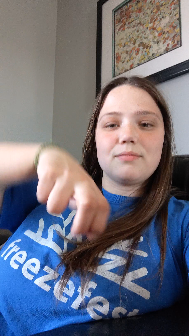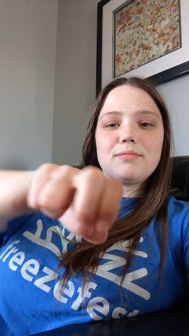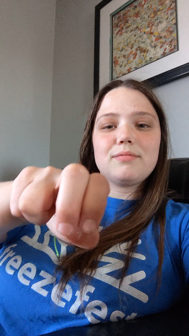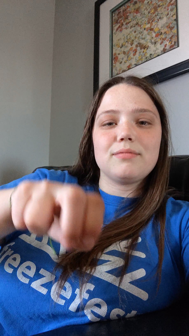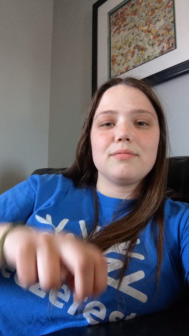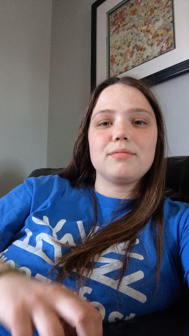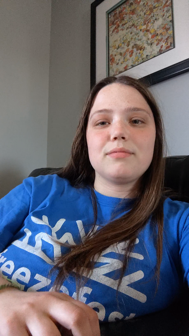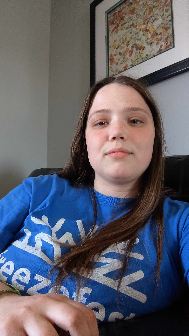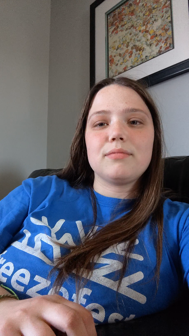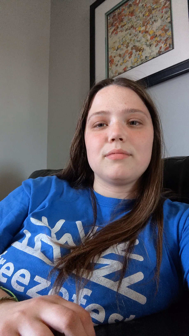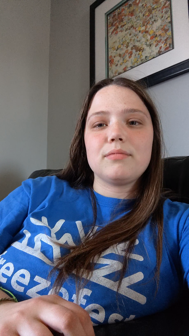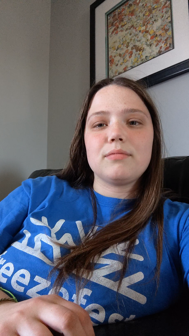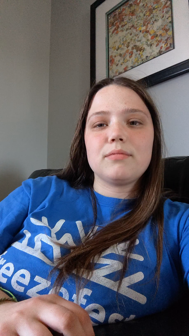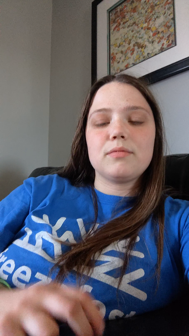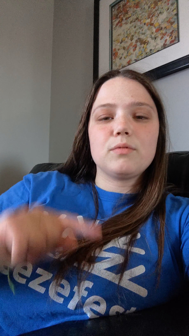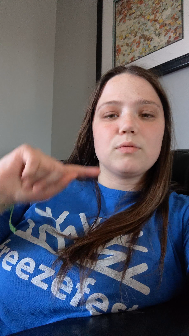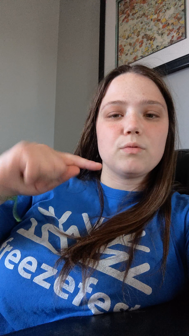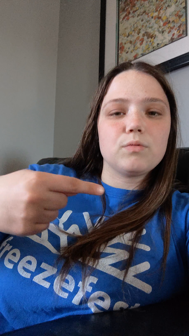hurt